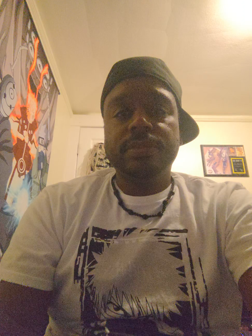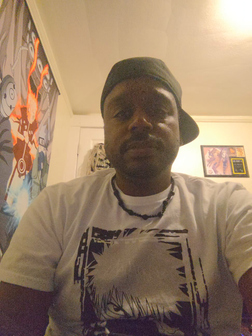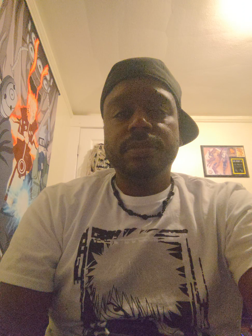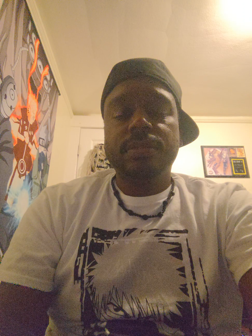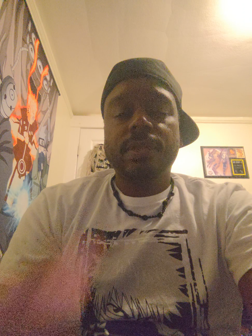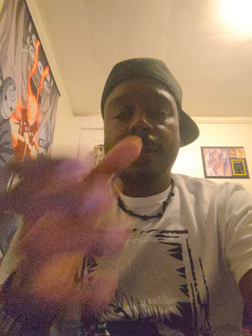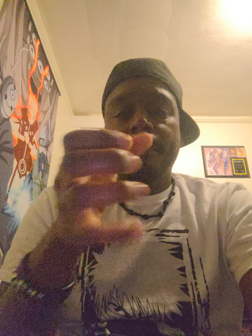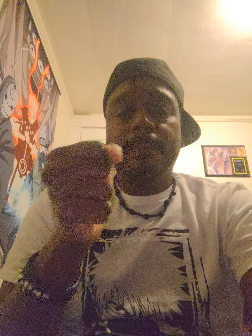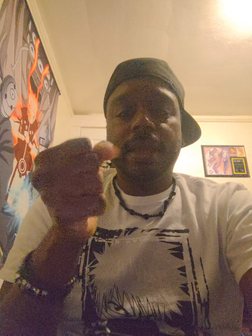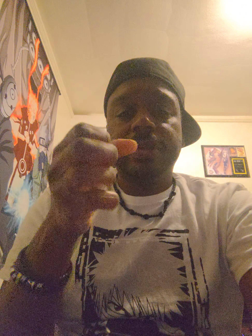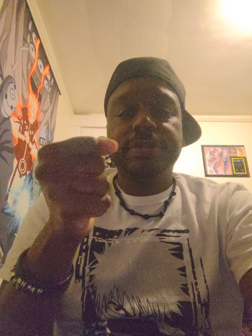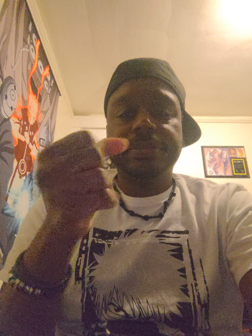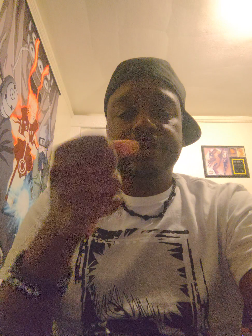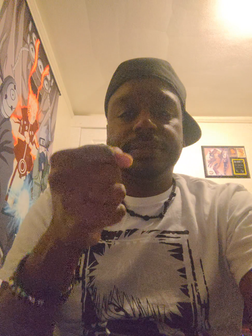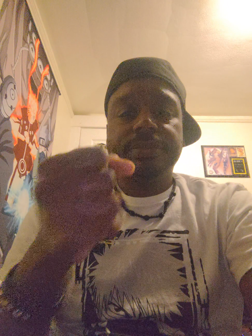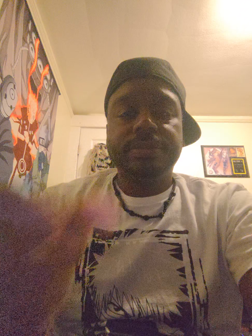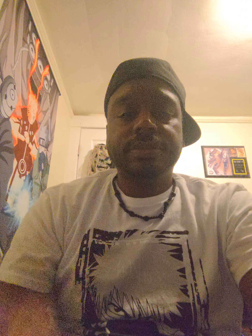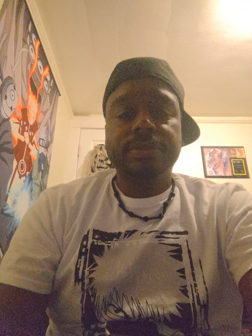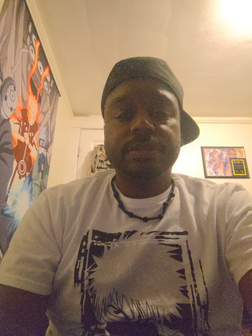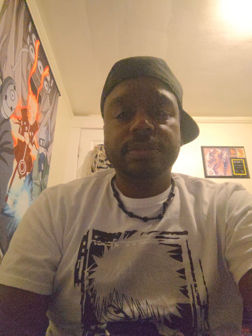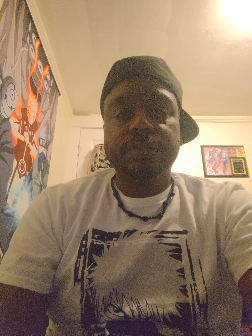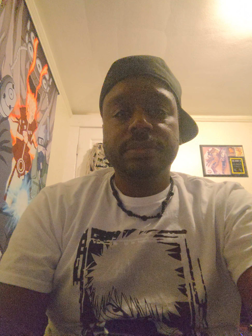milk